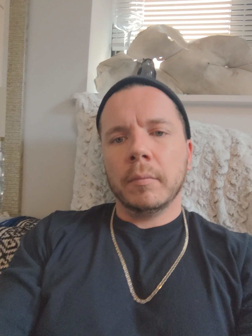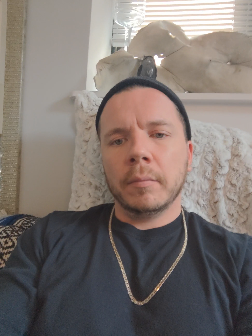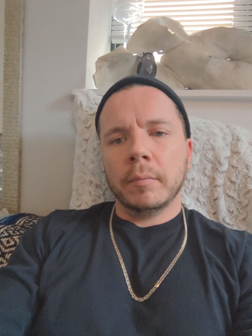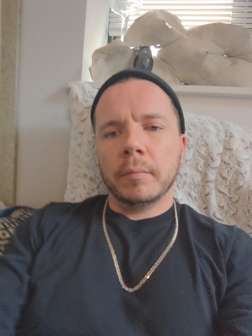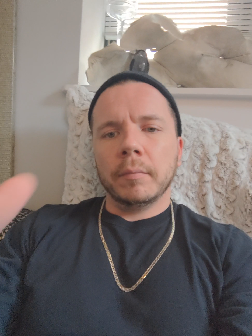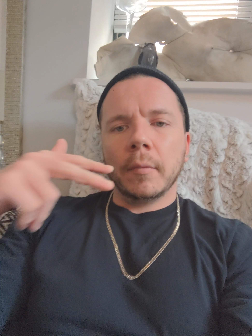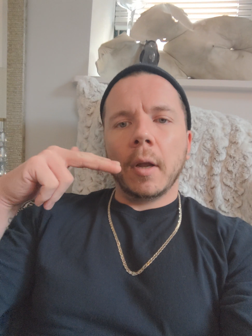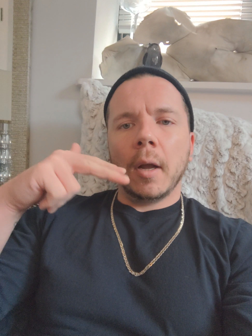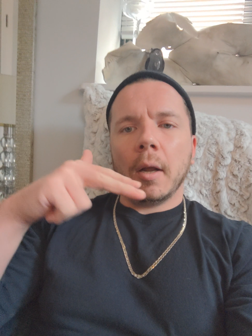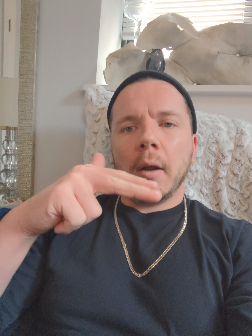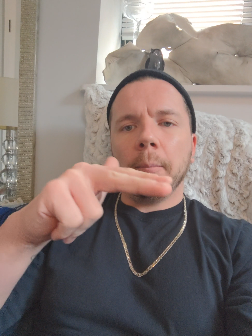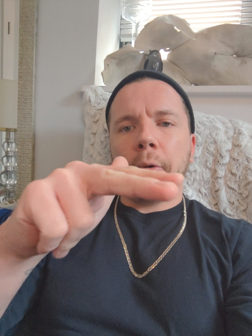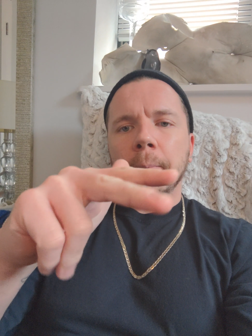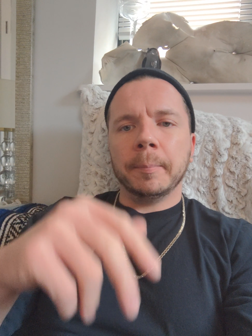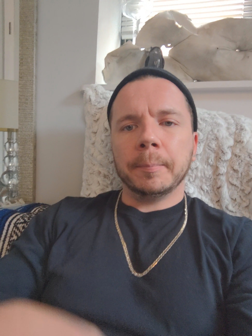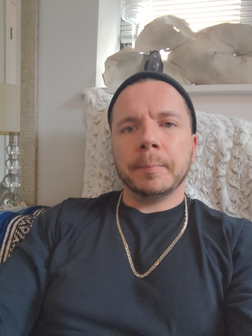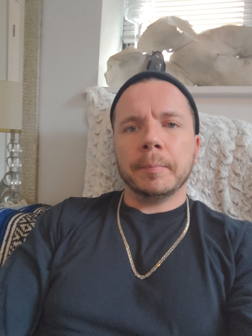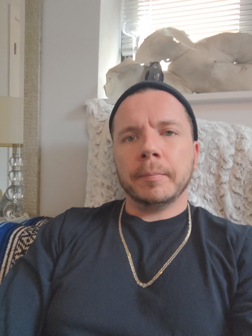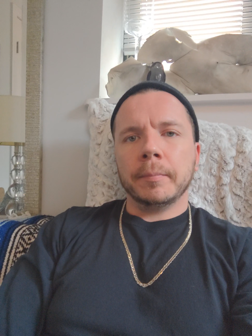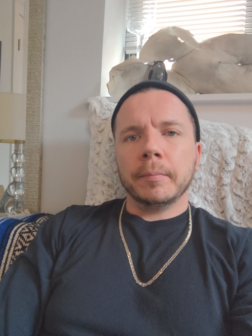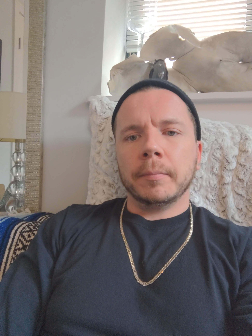helicopter